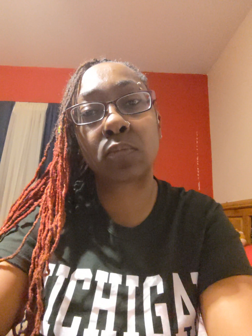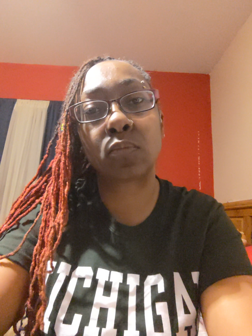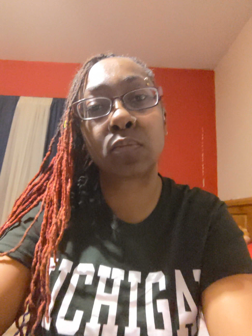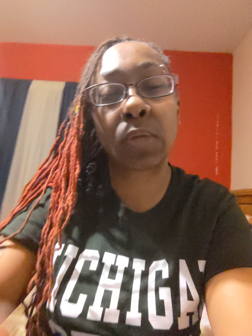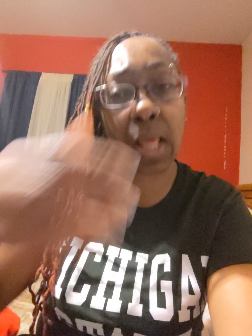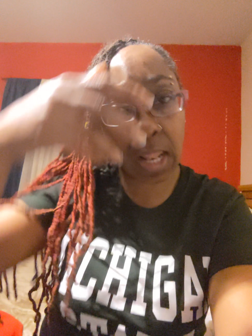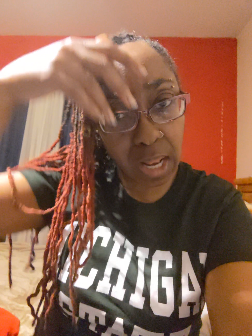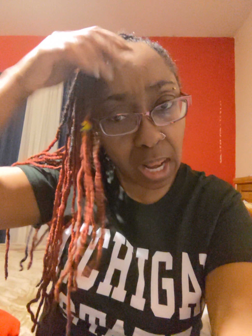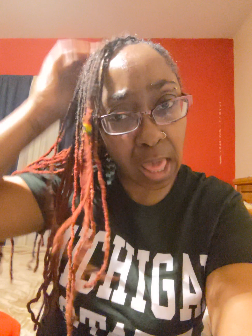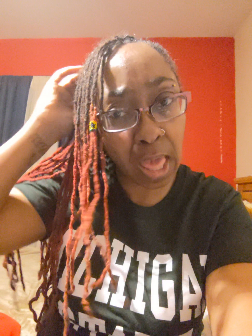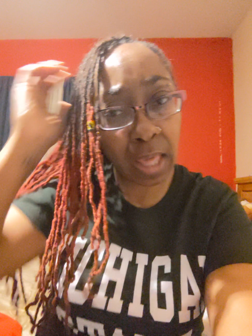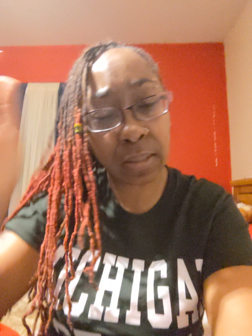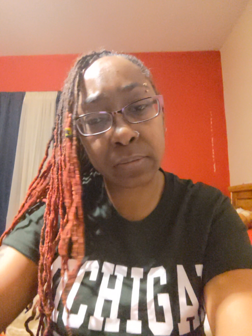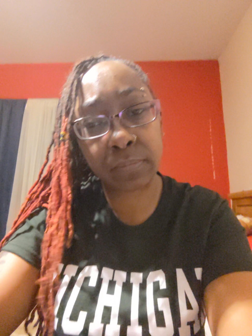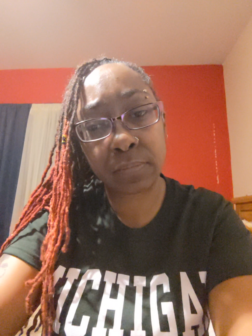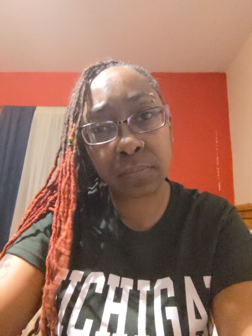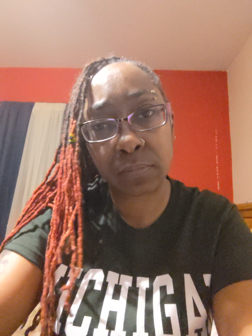lion